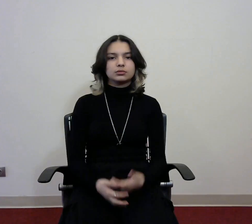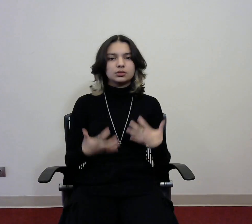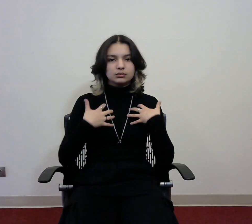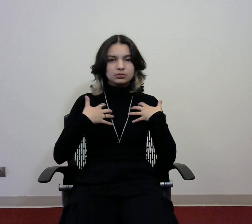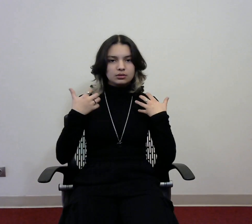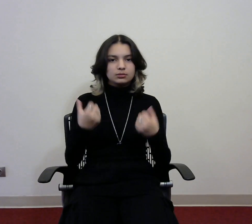sağlam